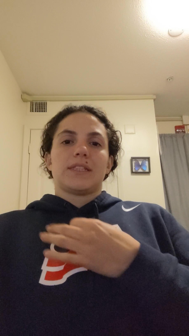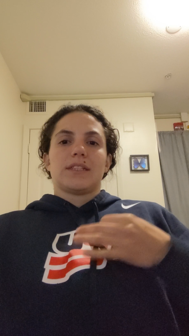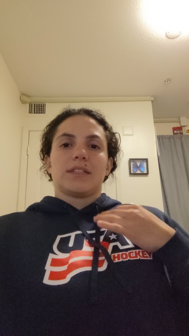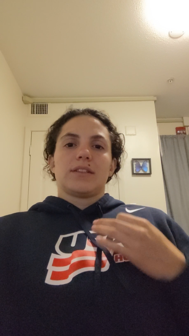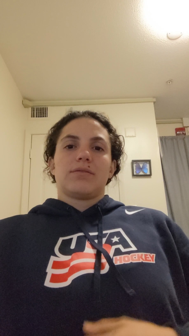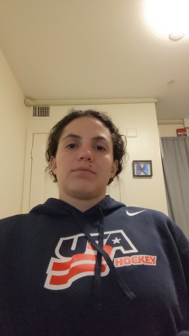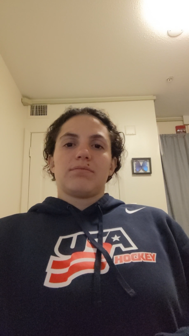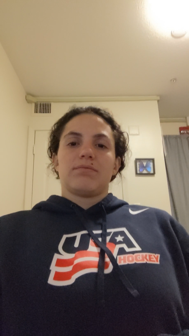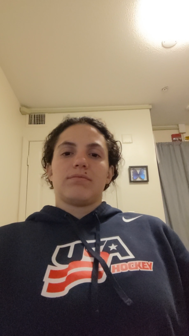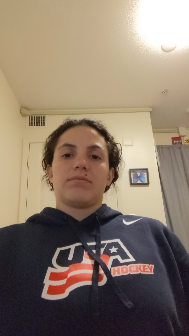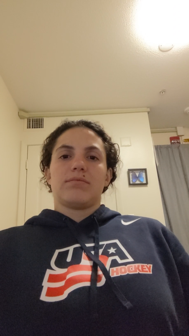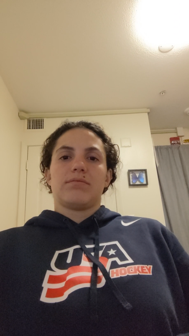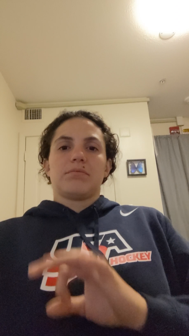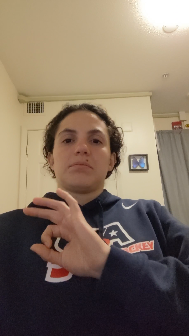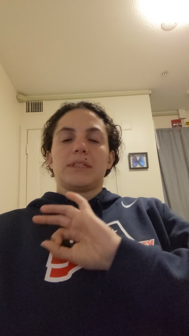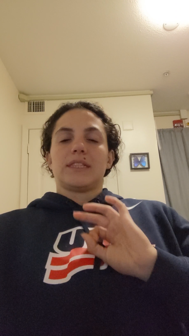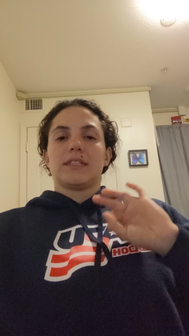beads